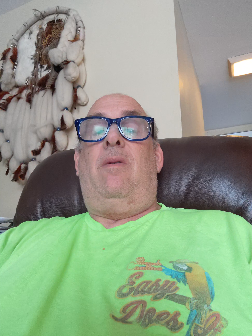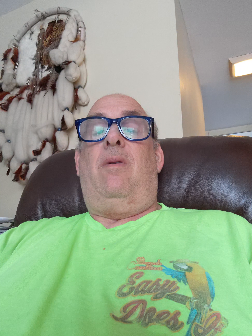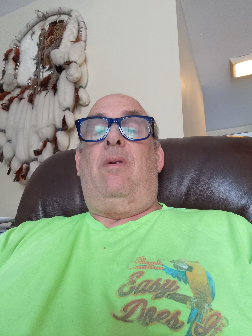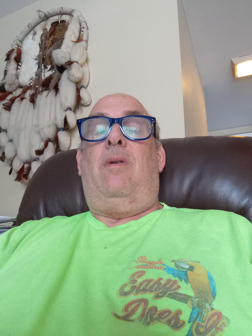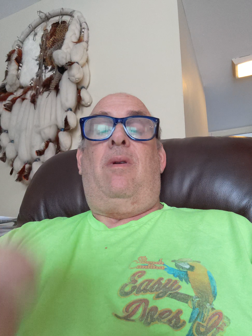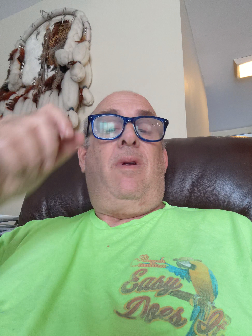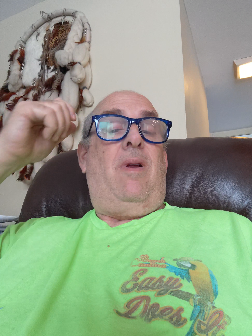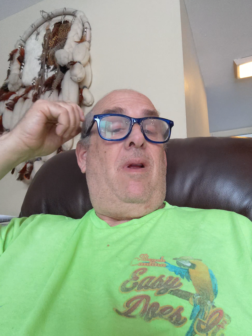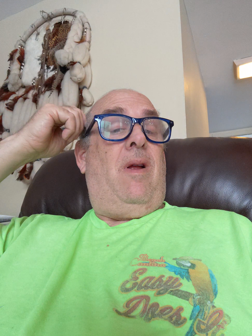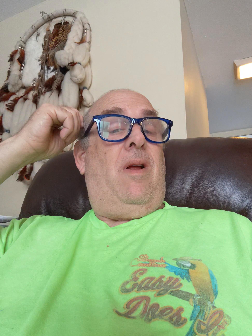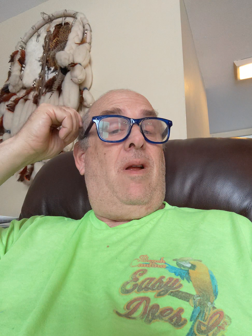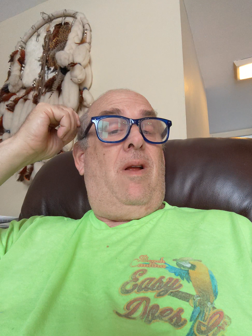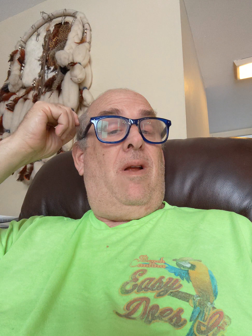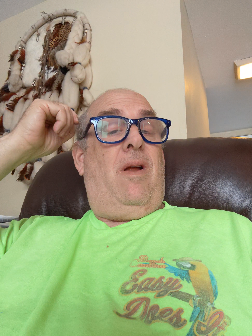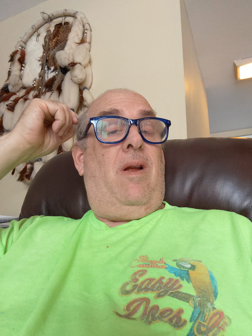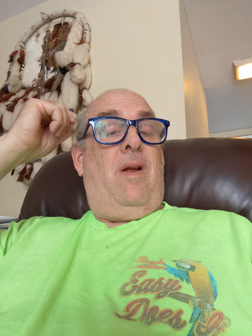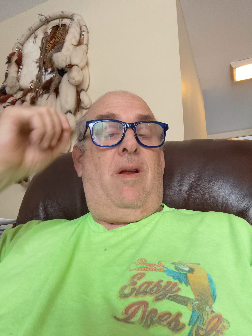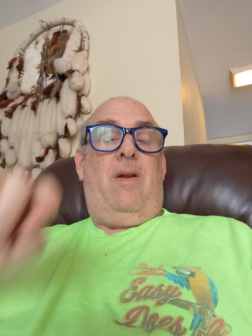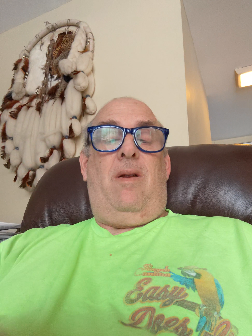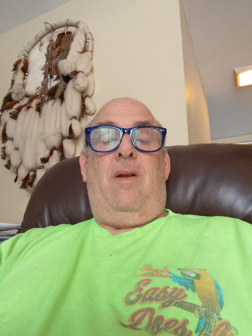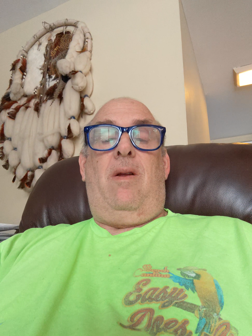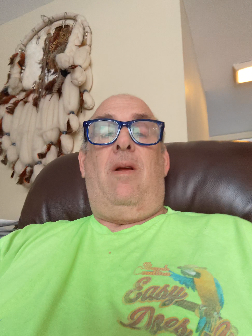hair